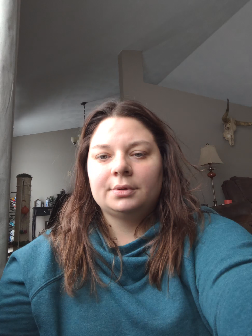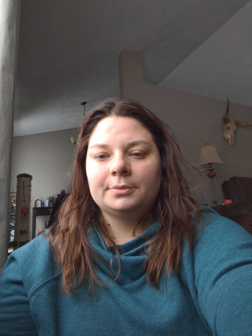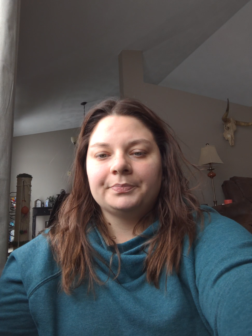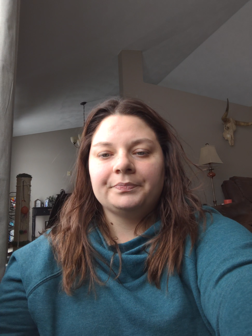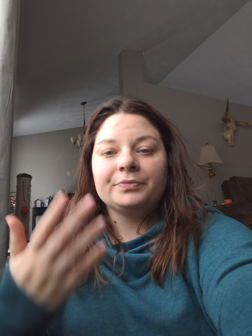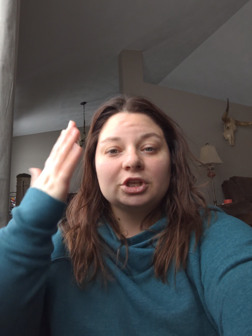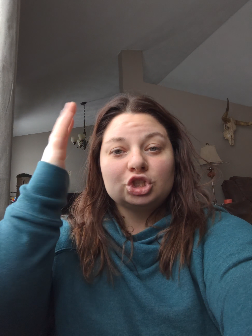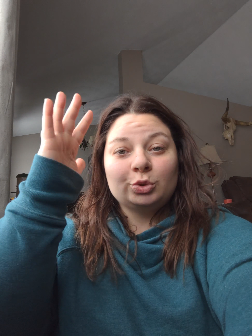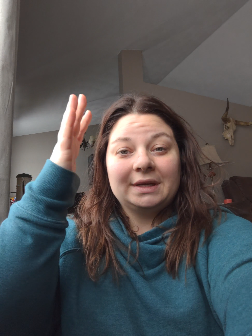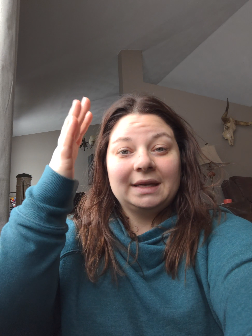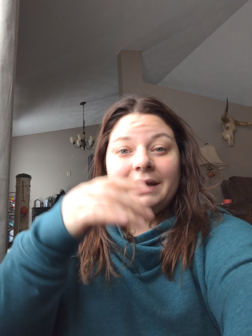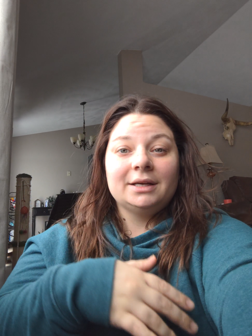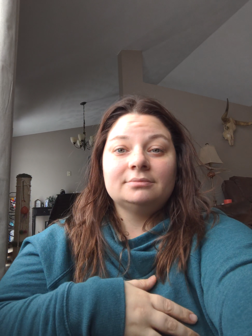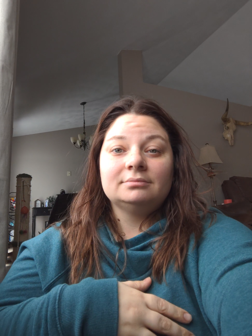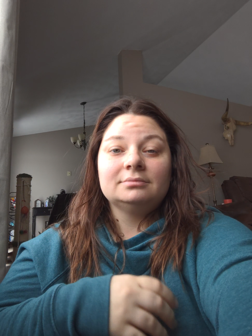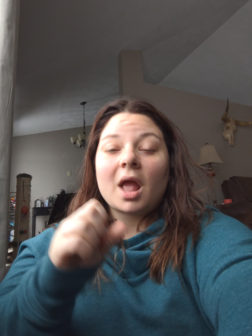tree